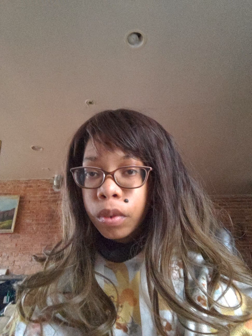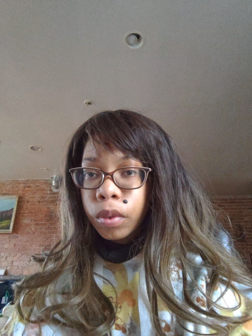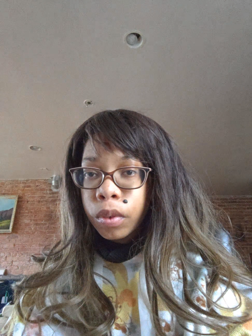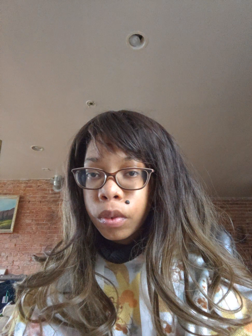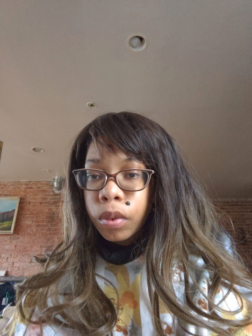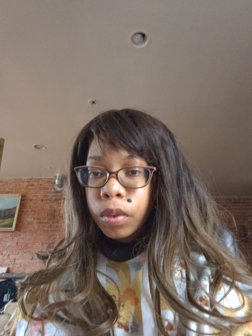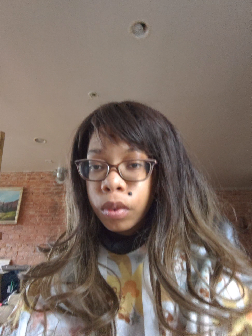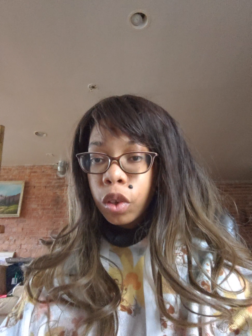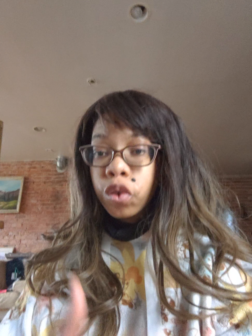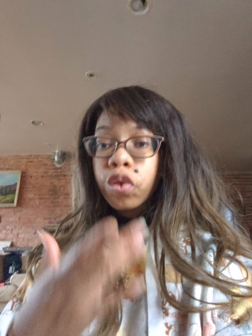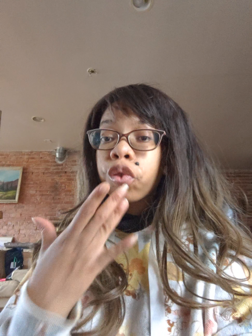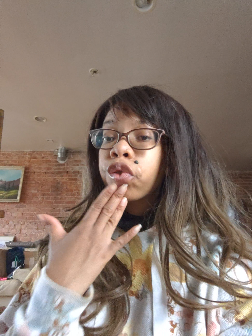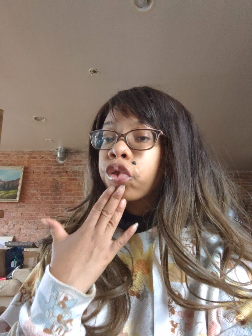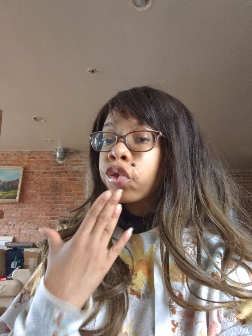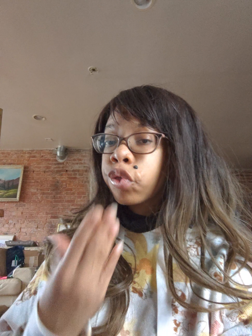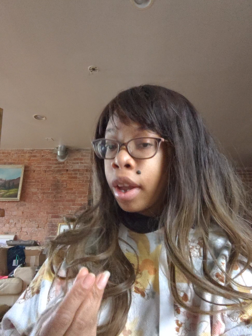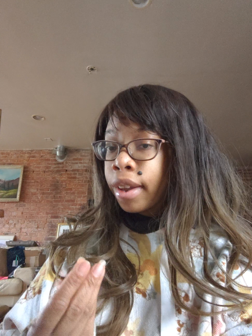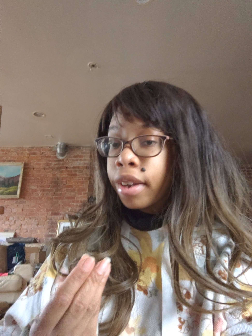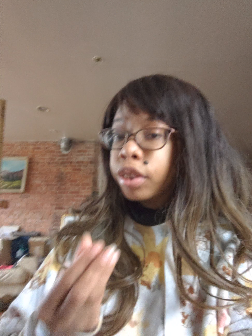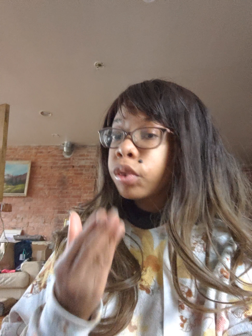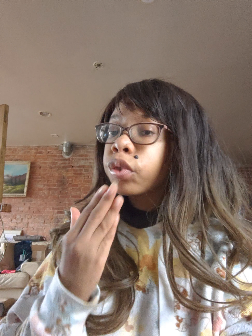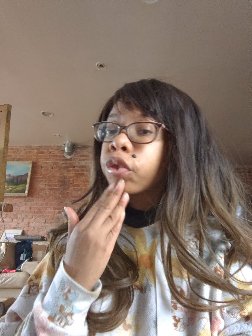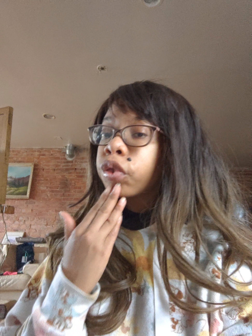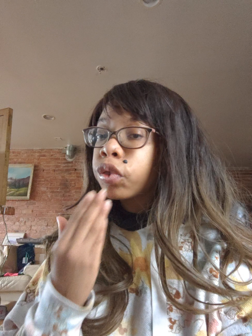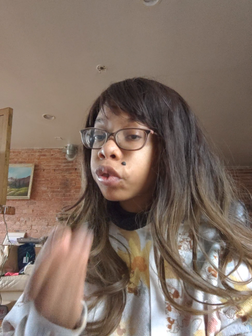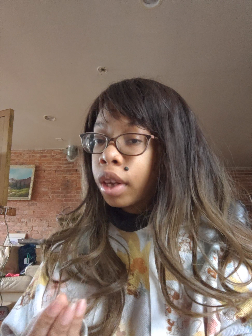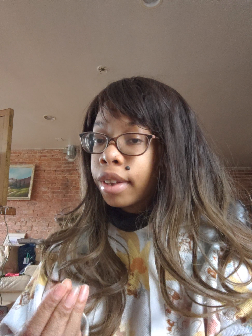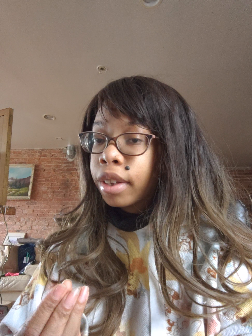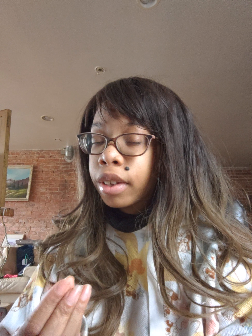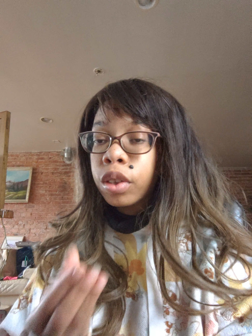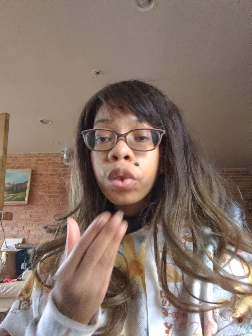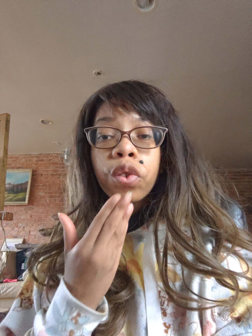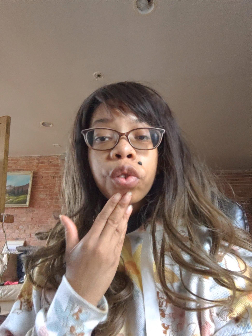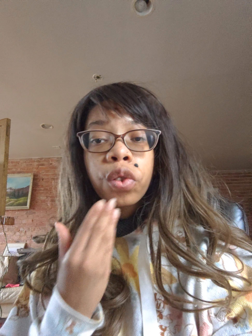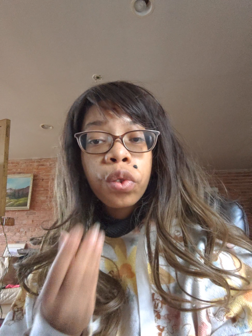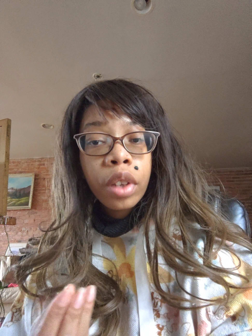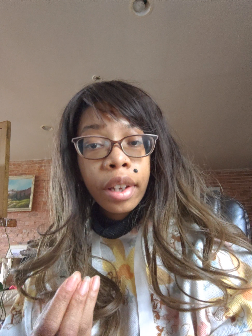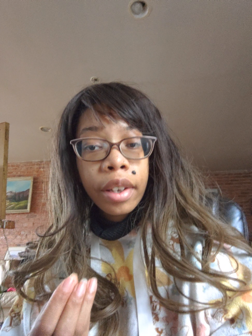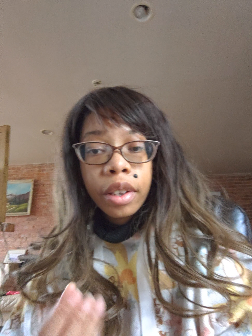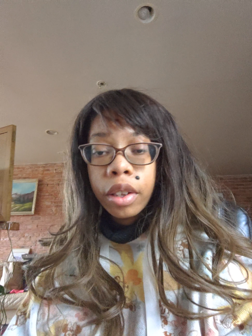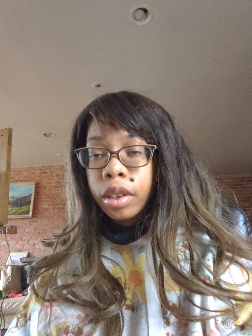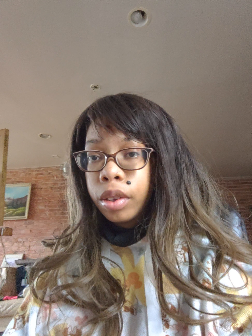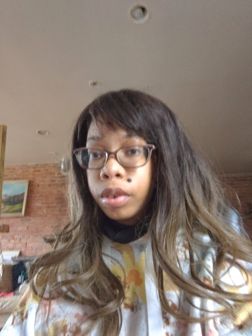wet